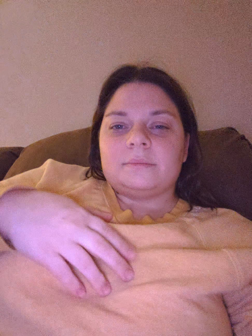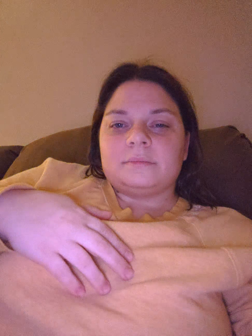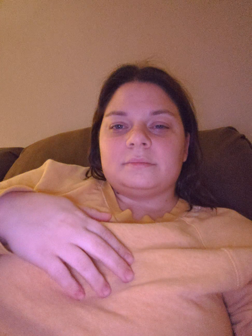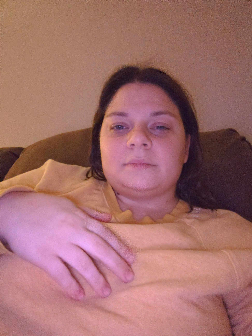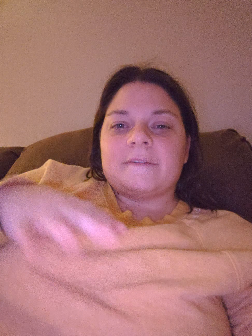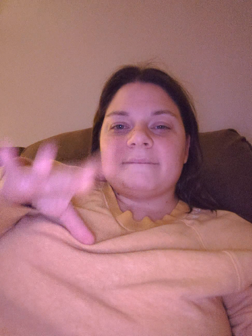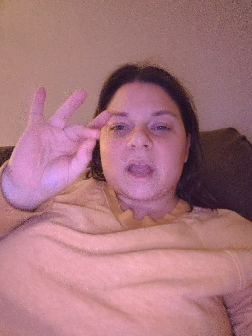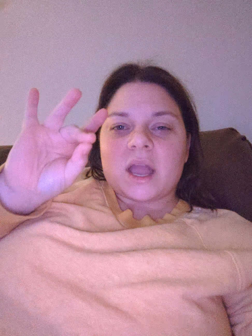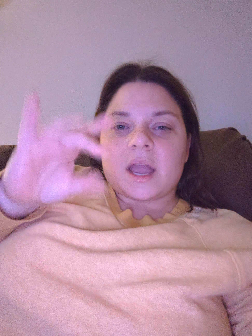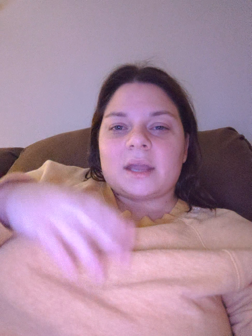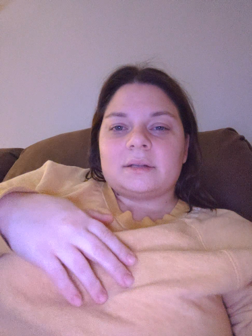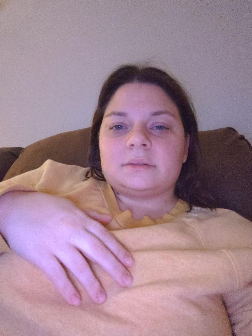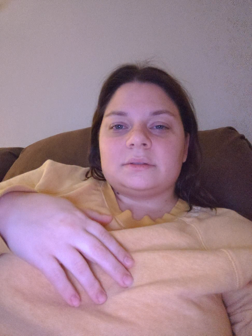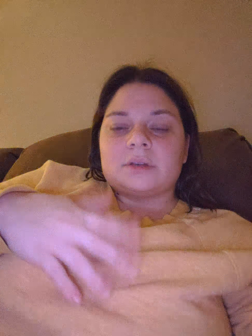find